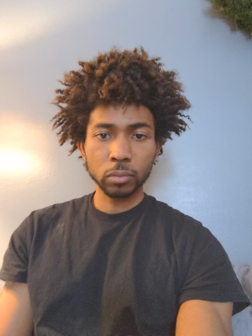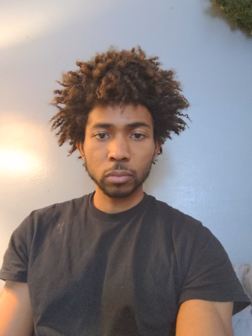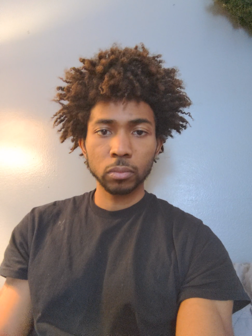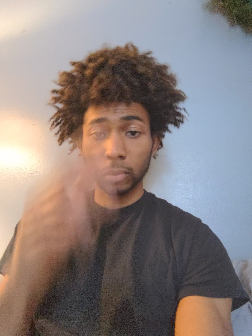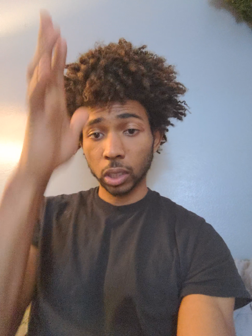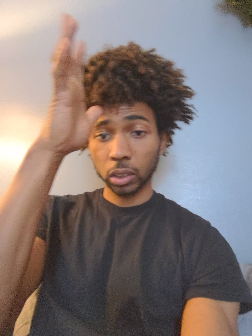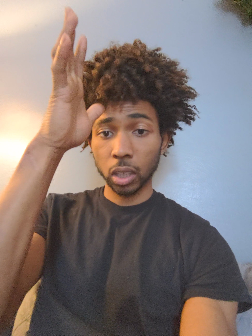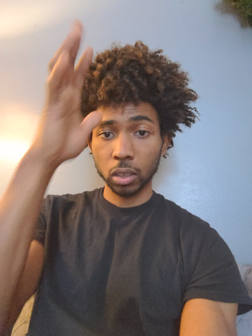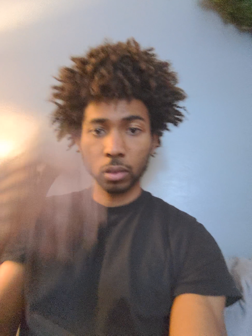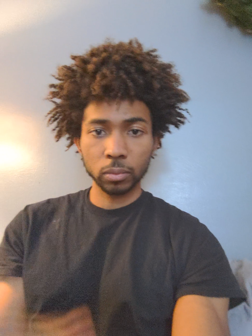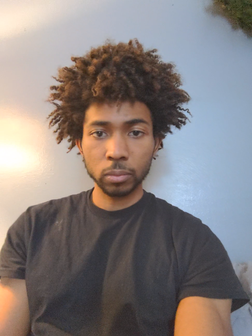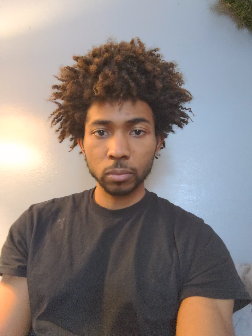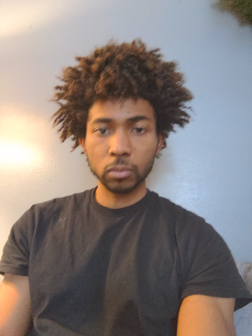dad